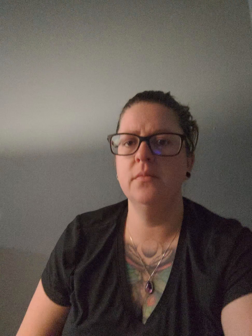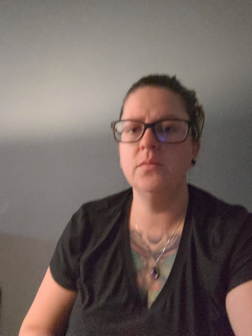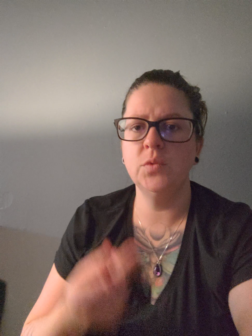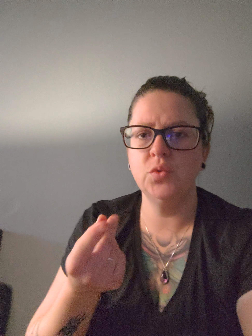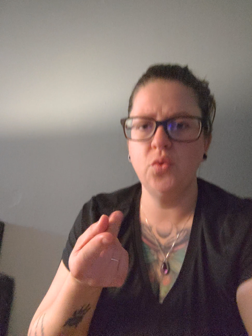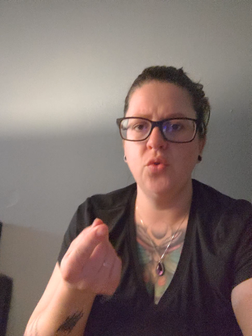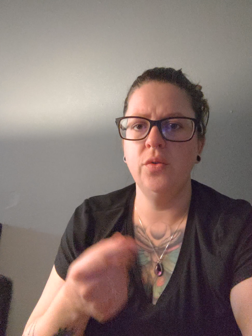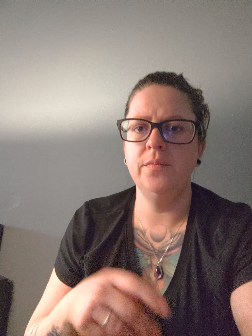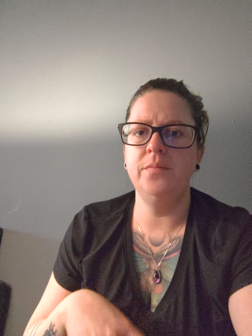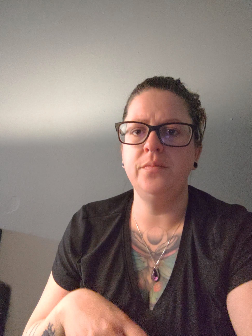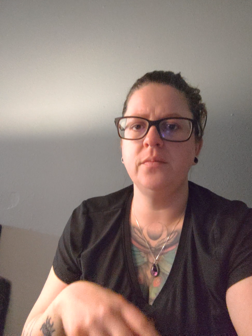dog